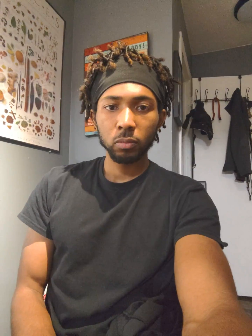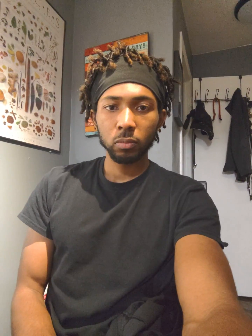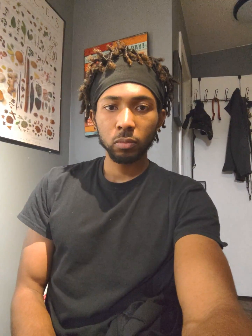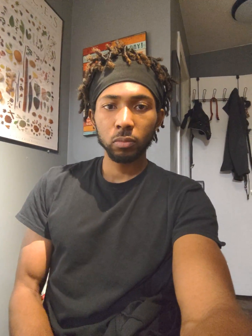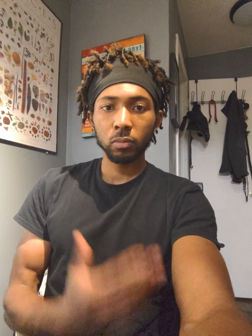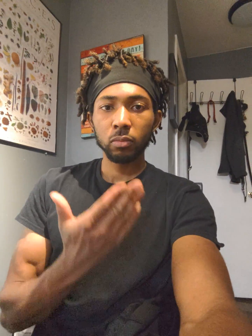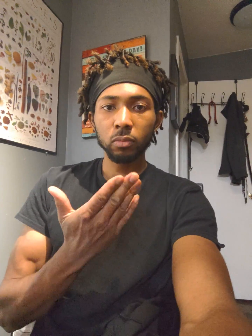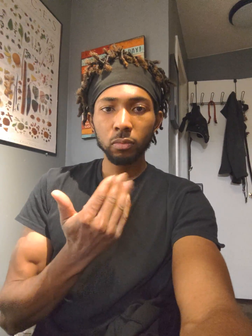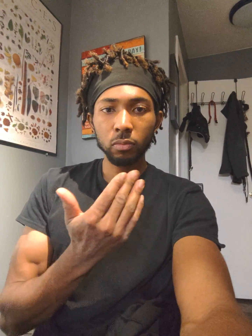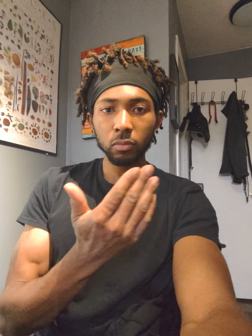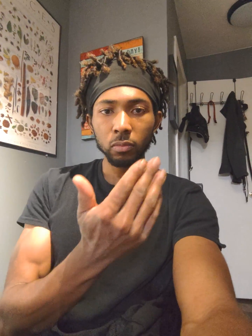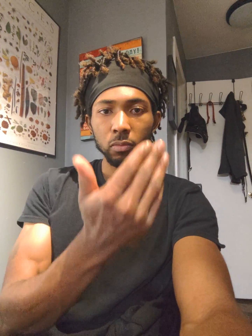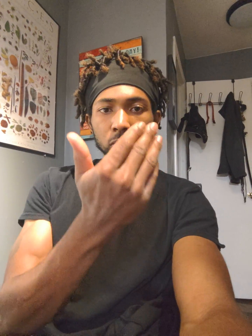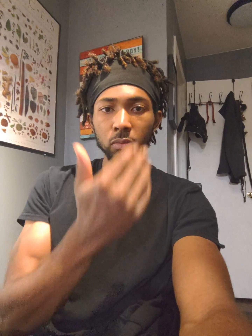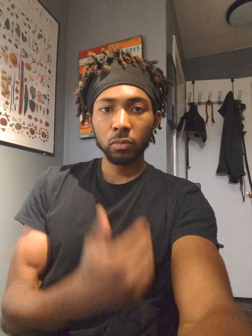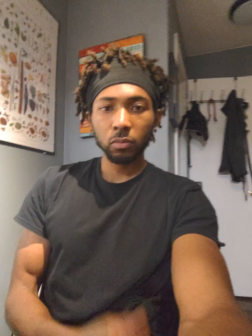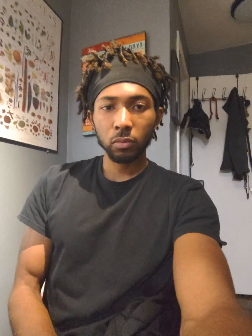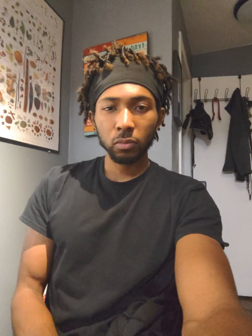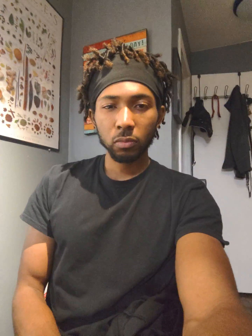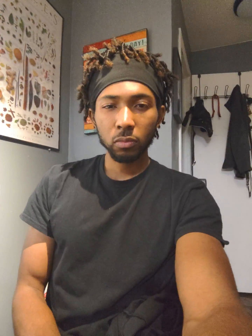butterfly